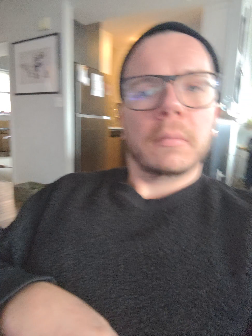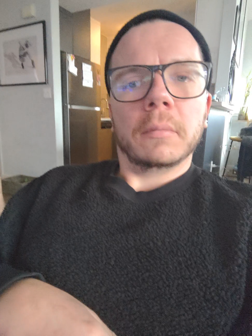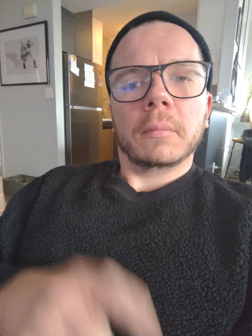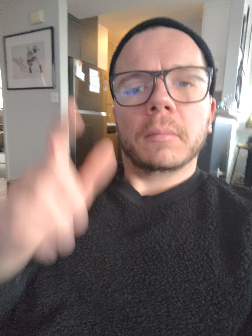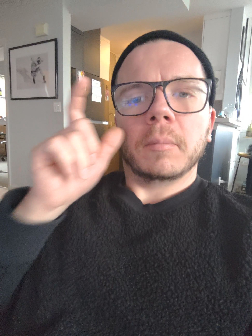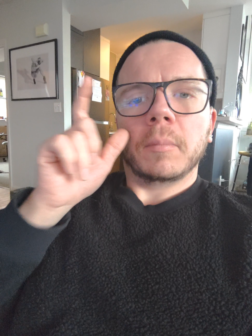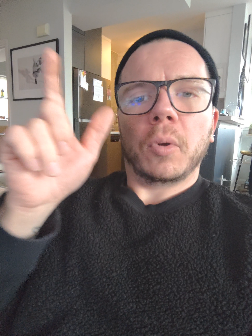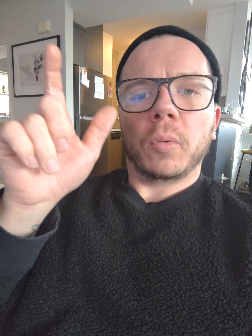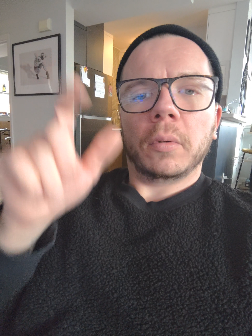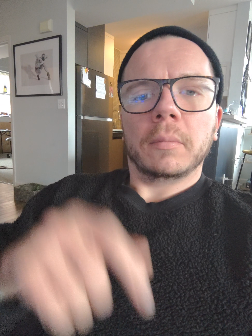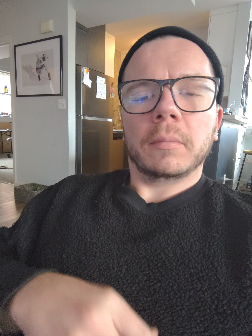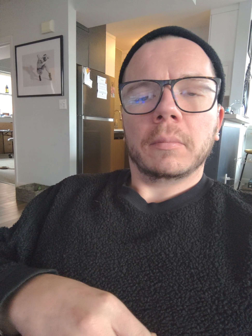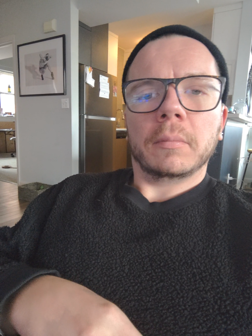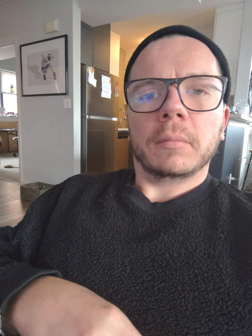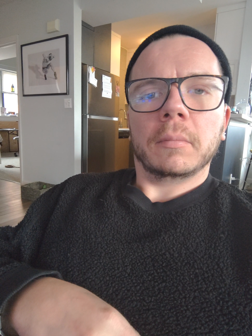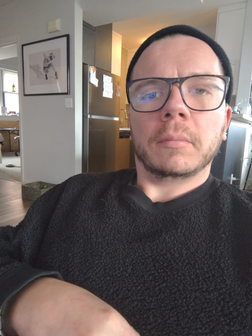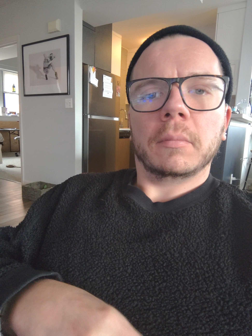moon